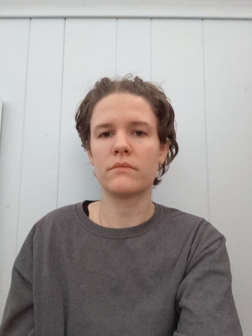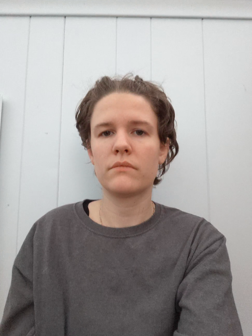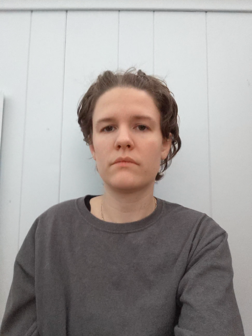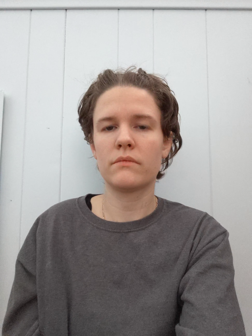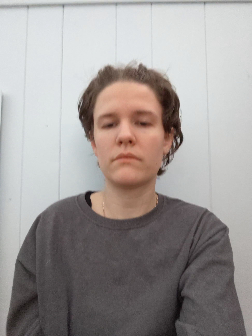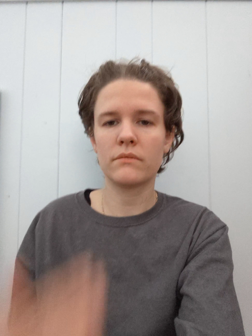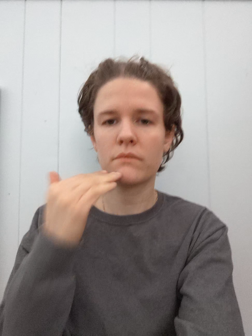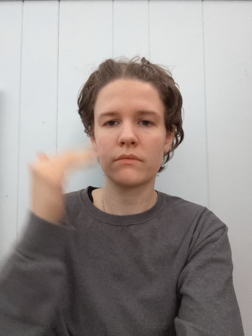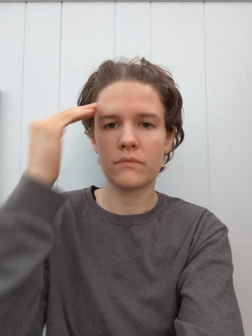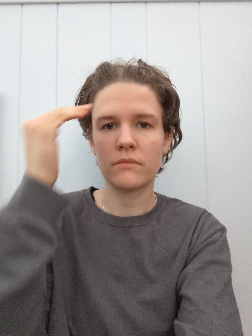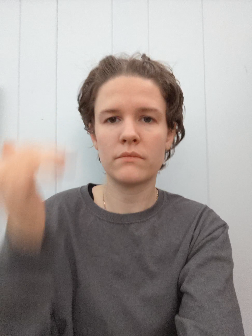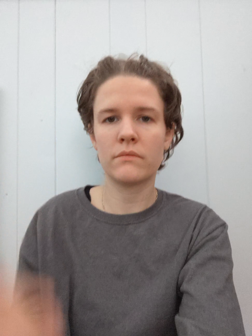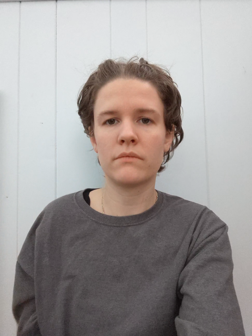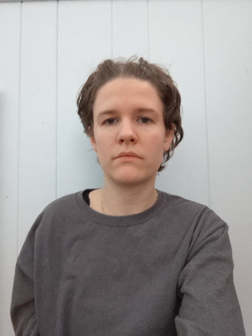head